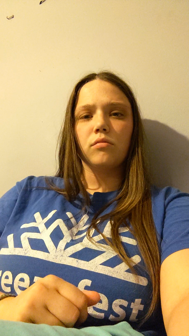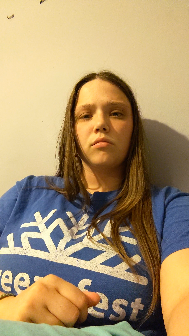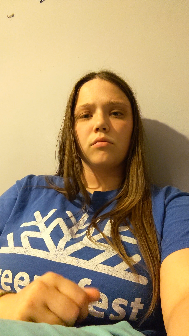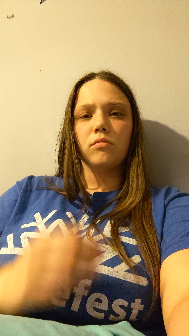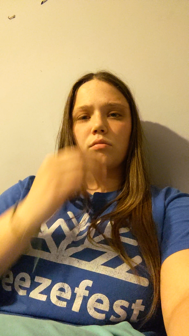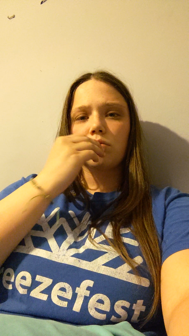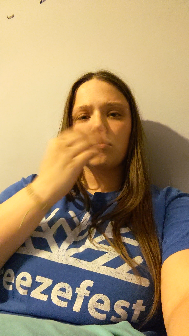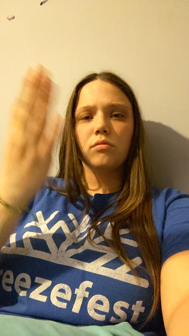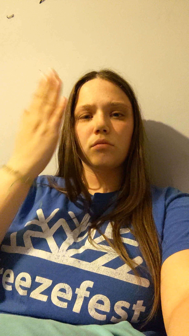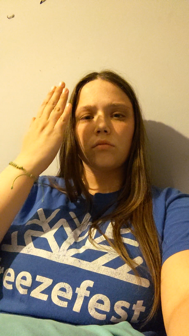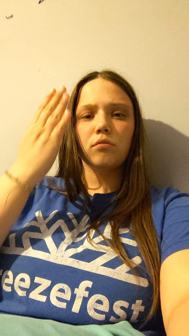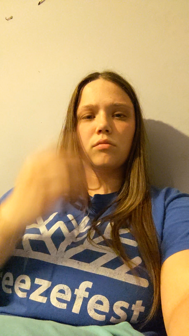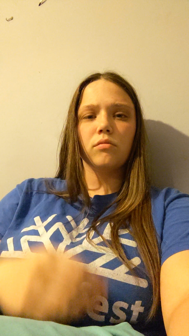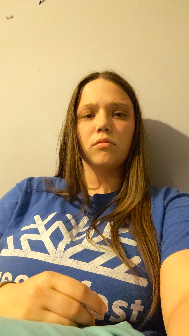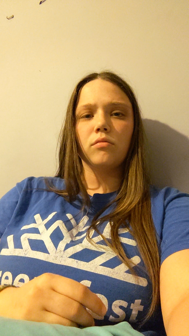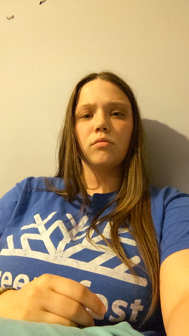breakfast